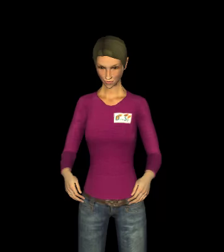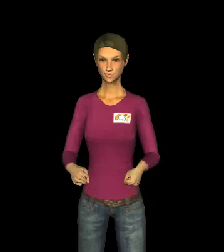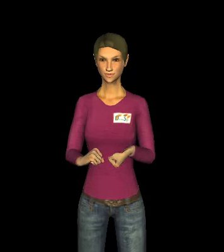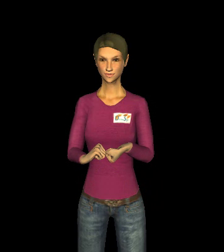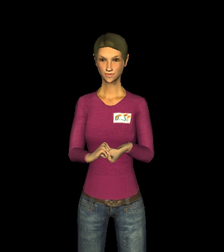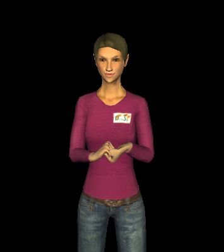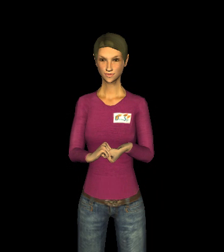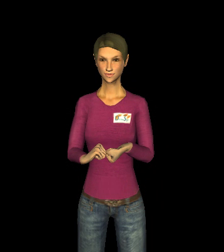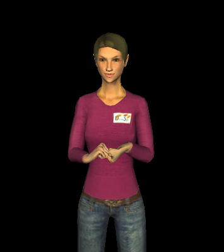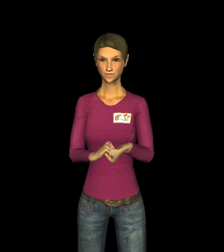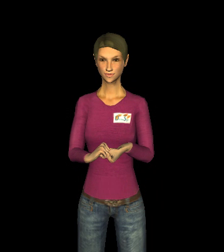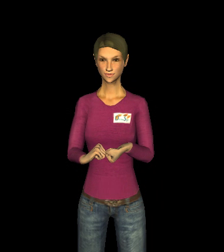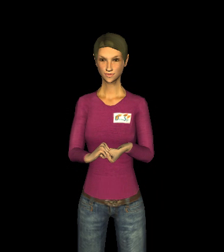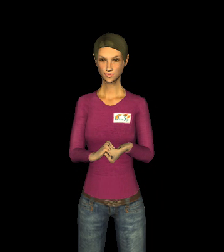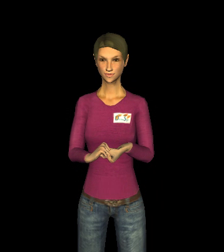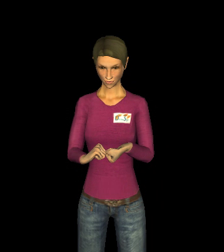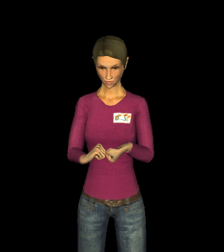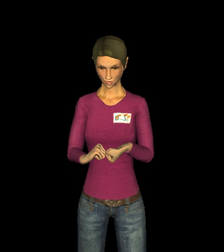يغسل